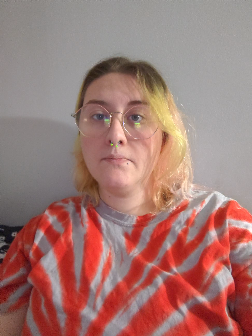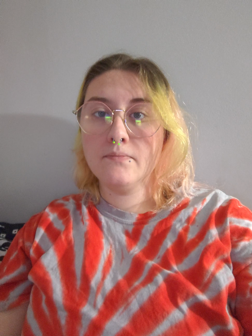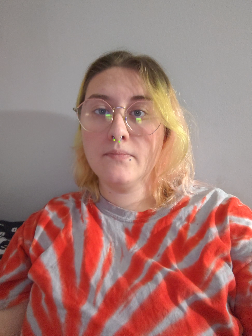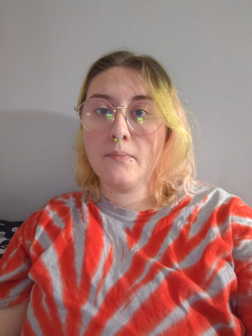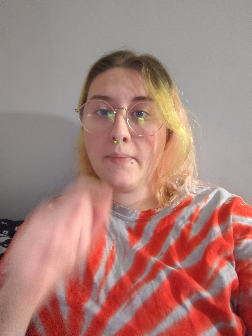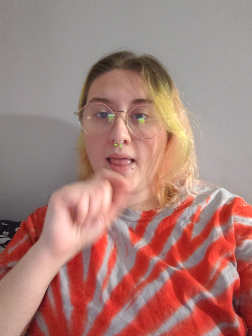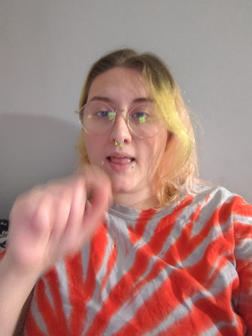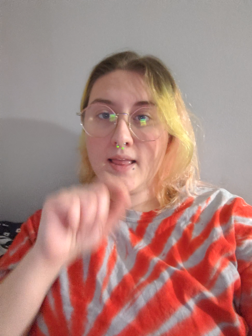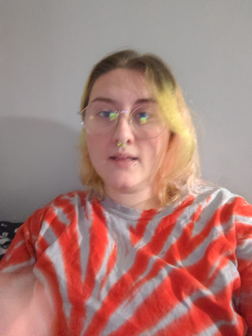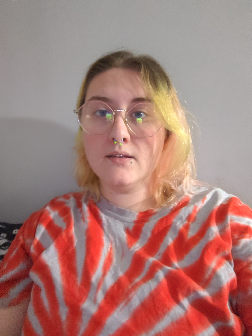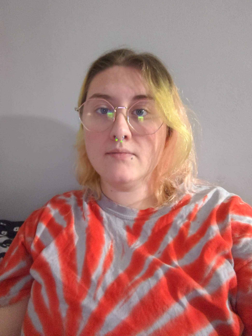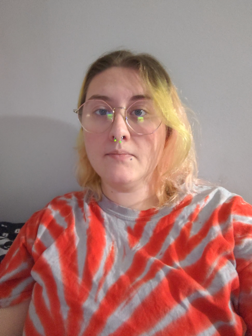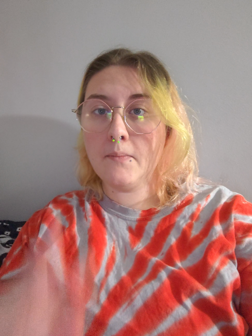pen